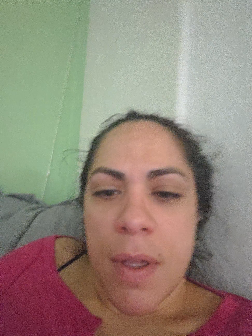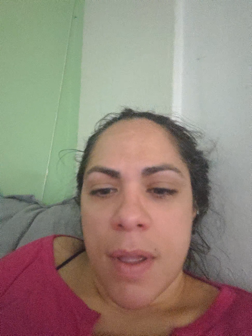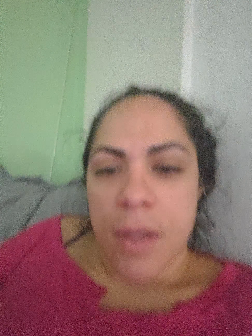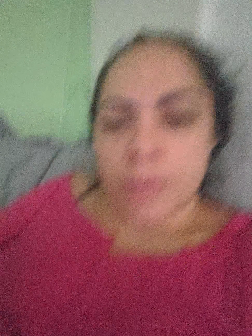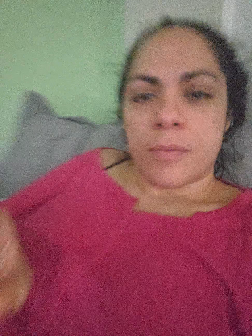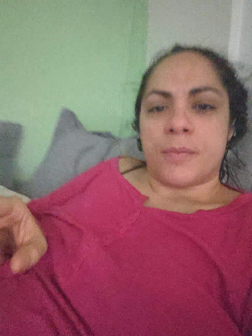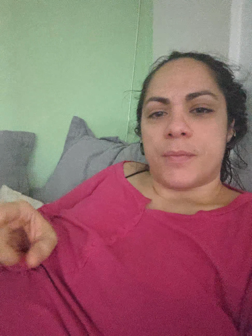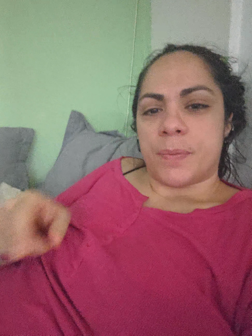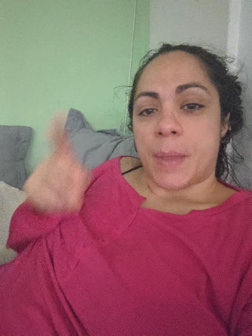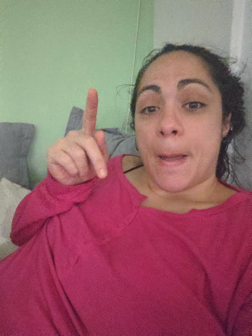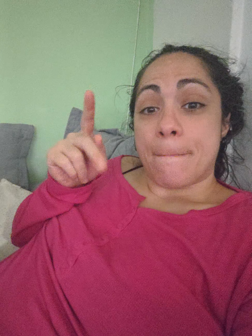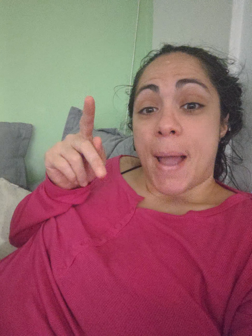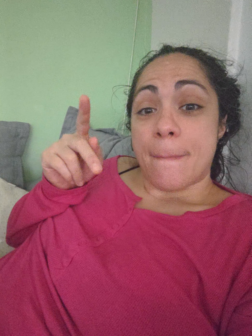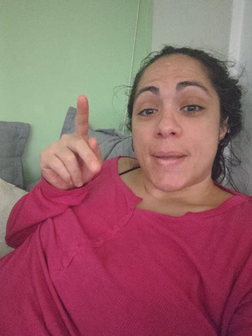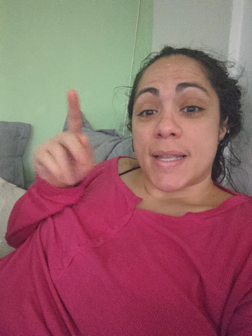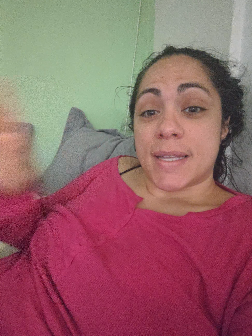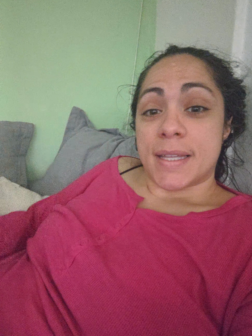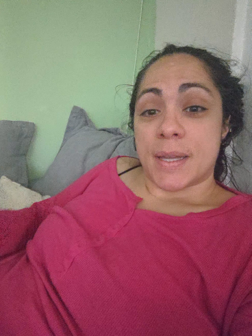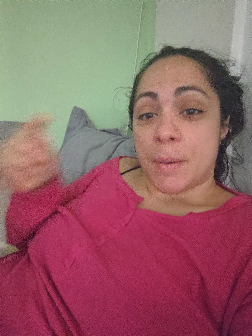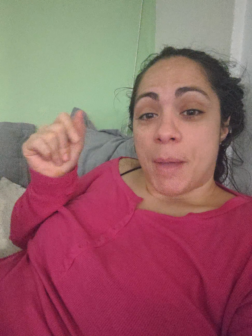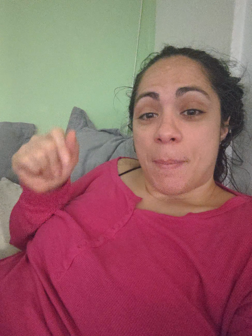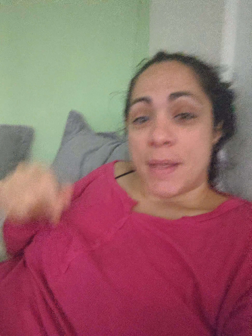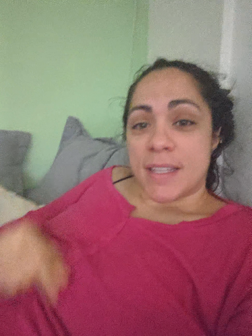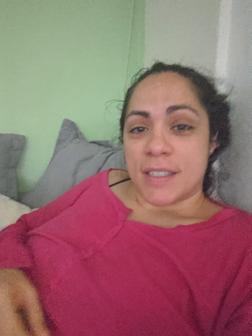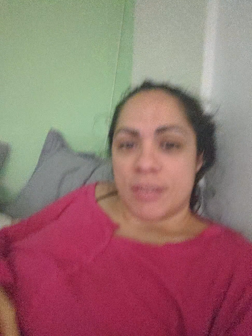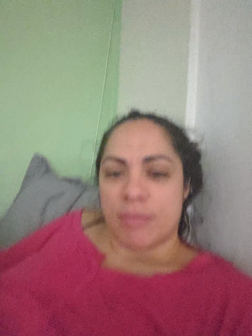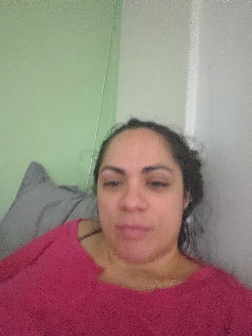puppy